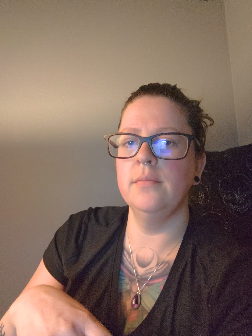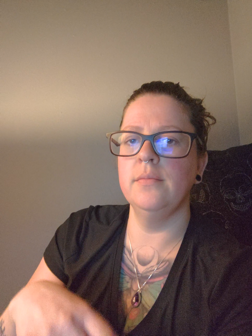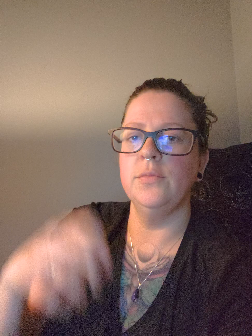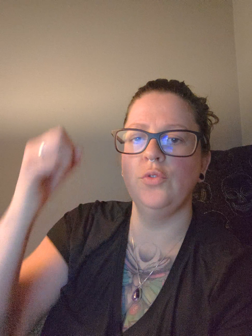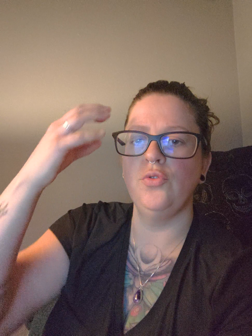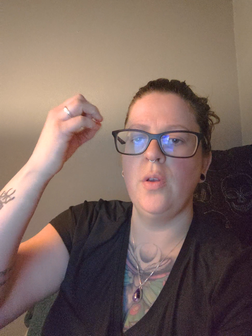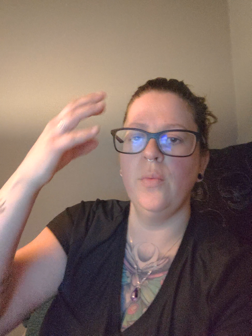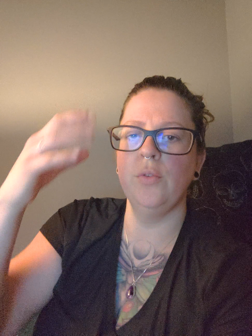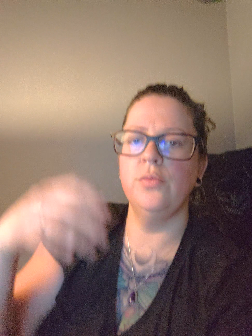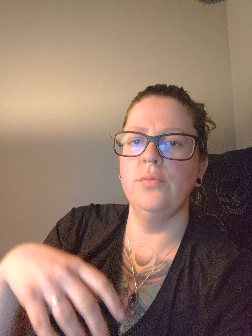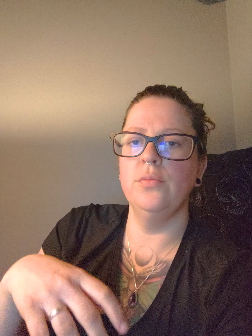shower